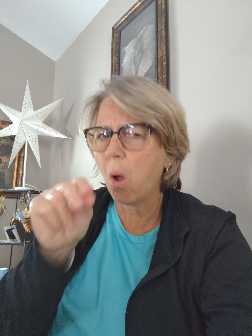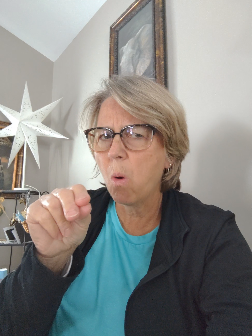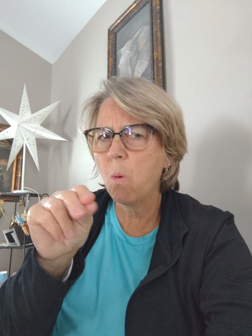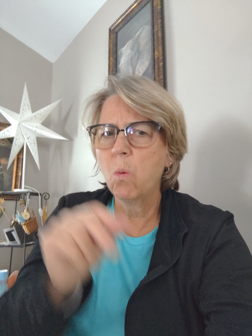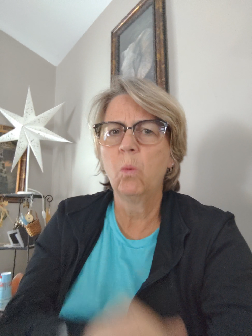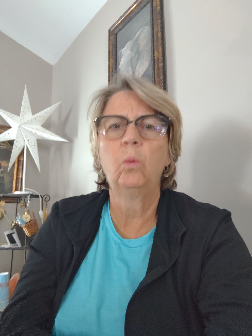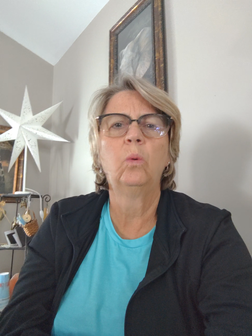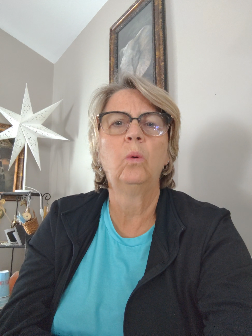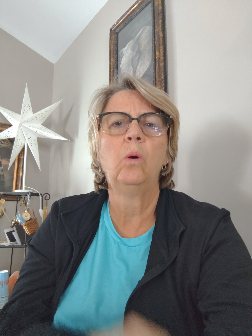no